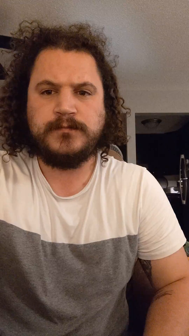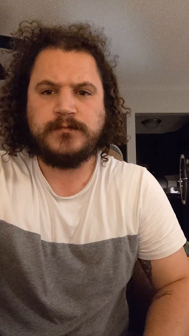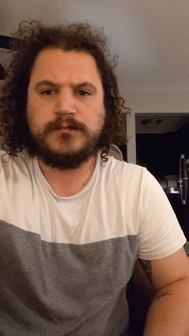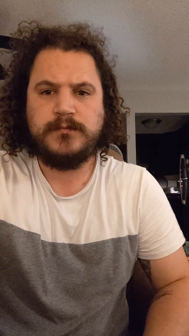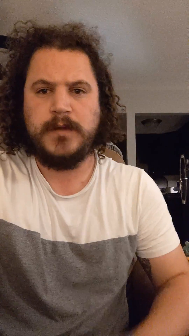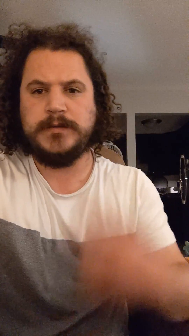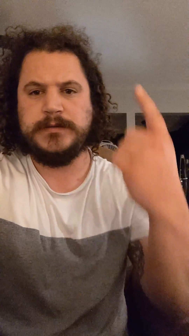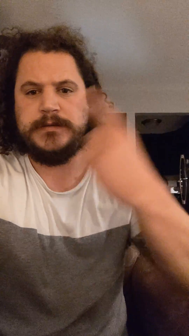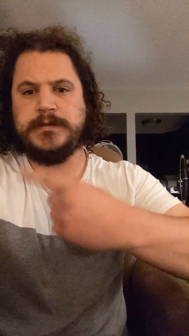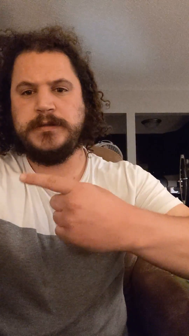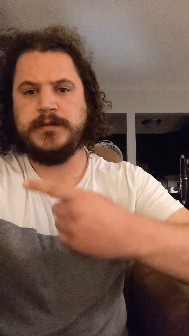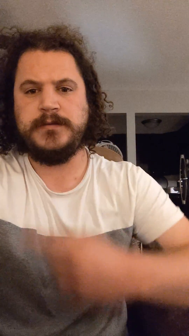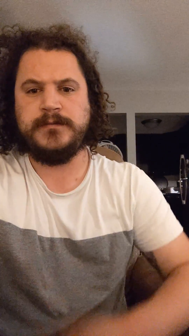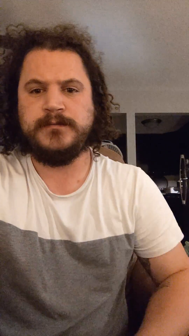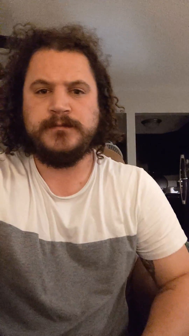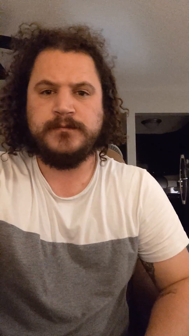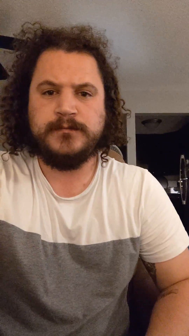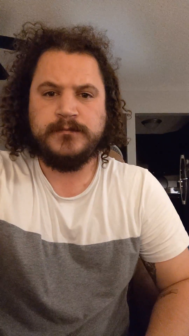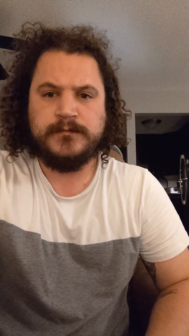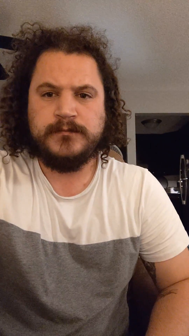day